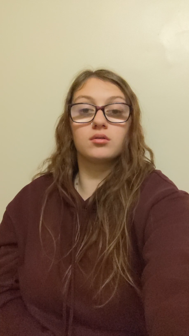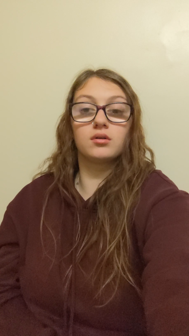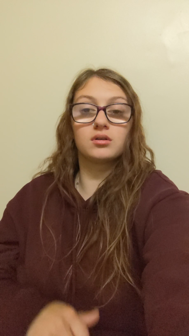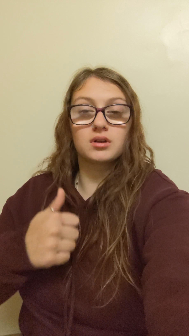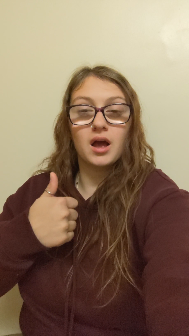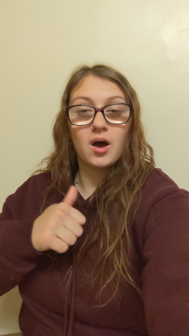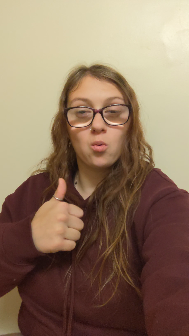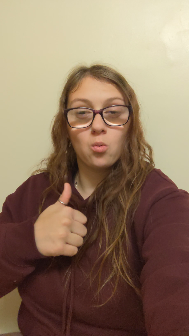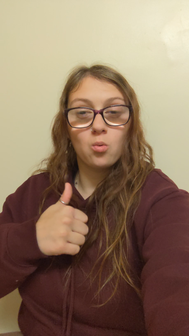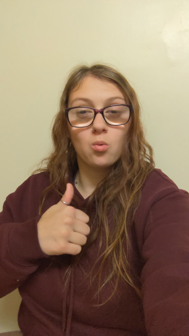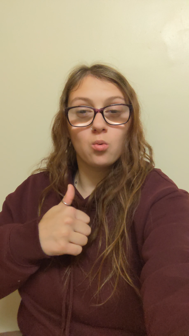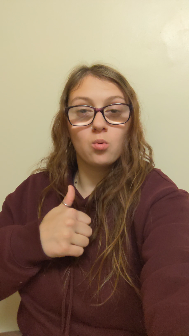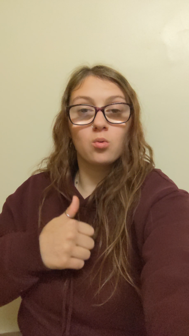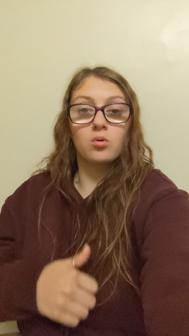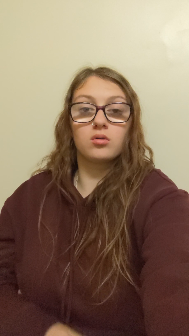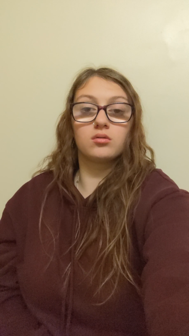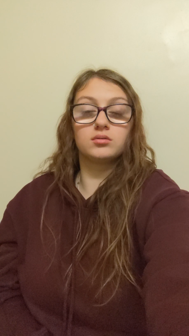how